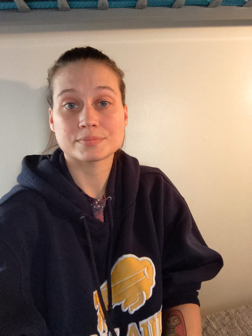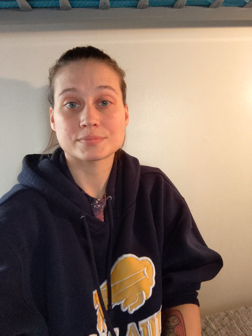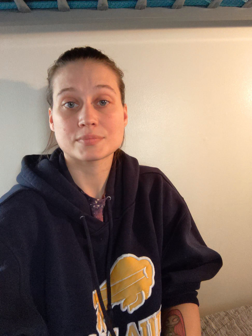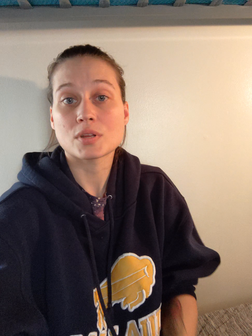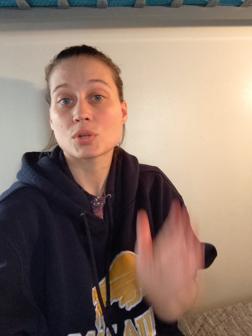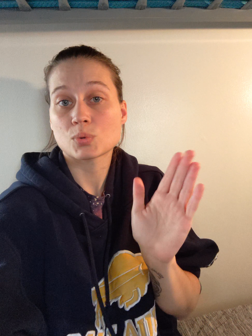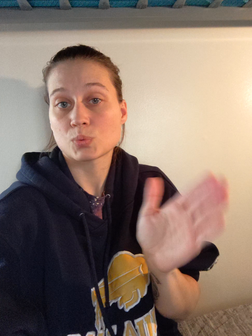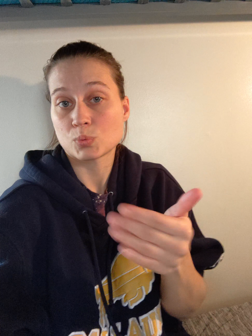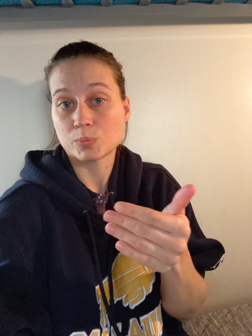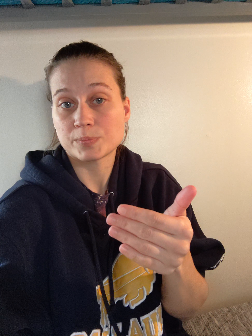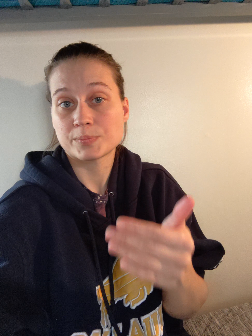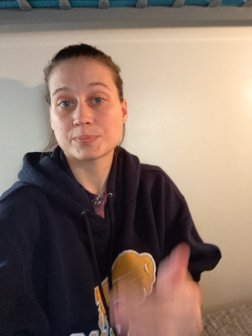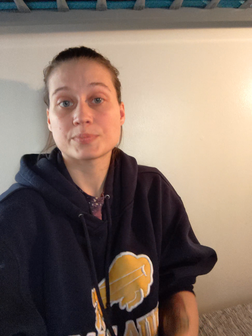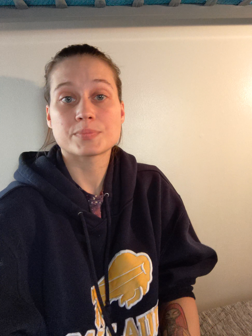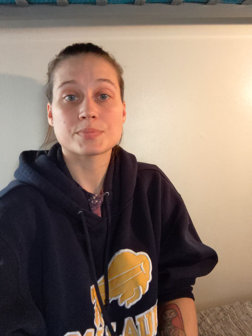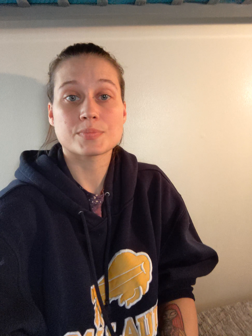room